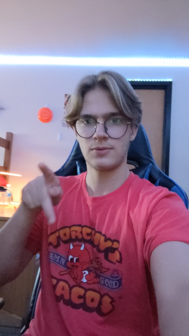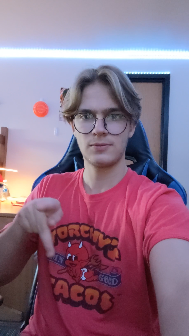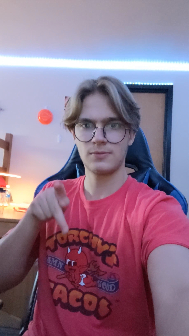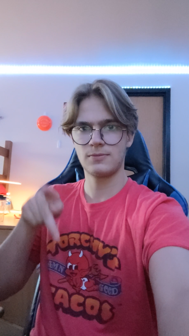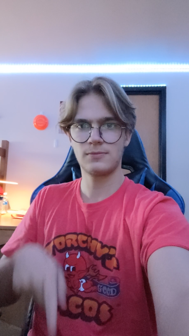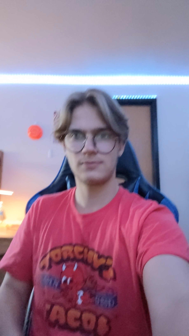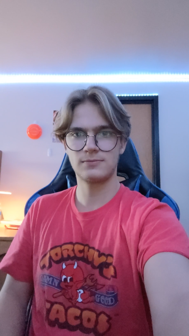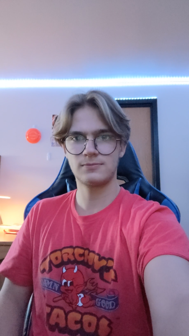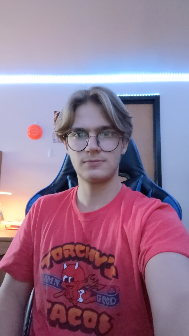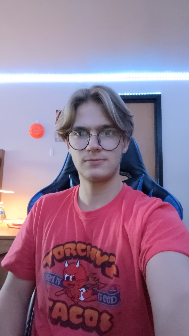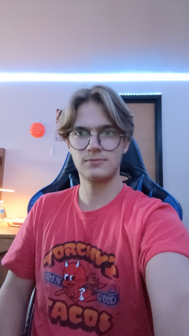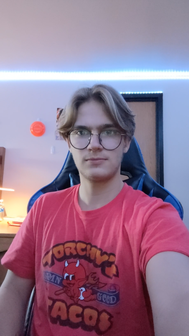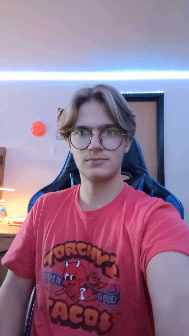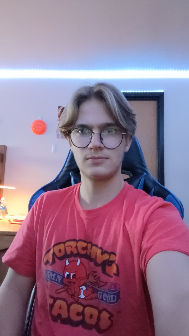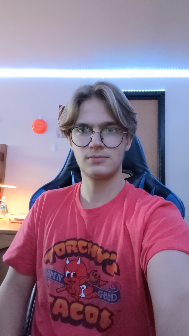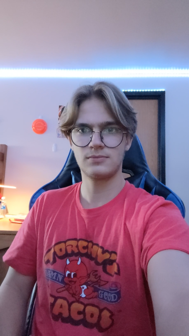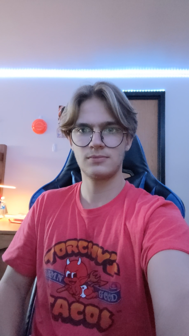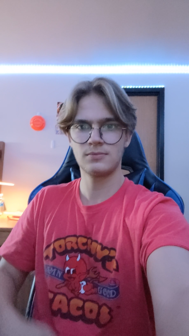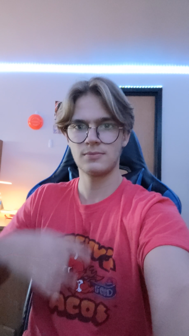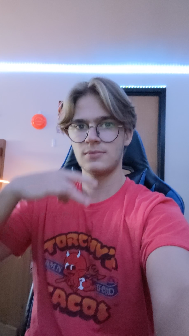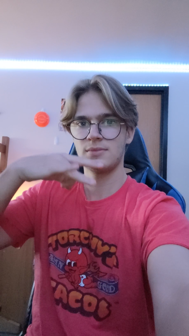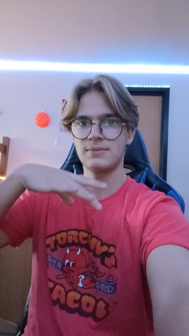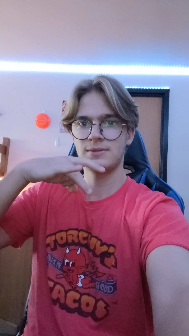pumpkin